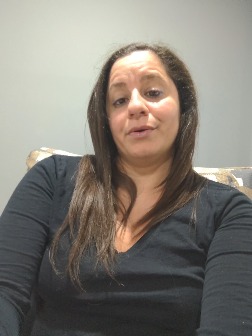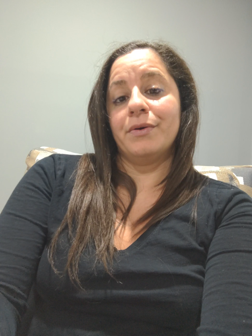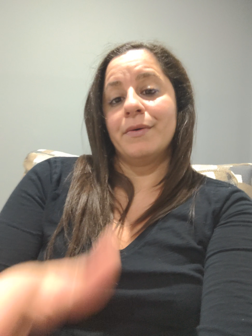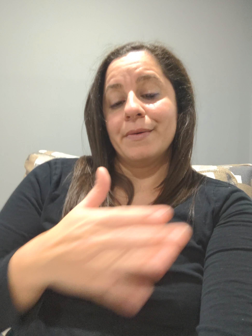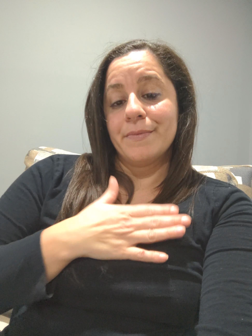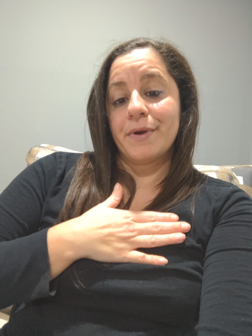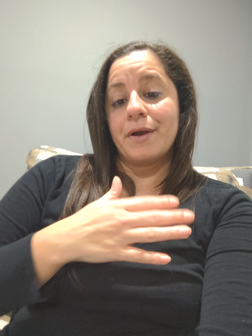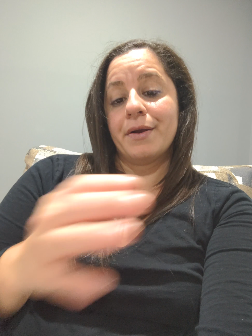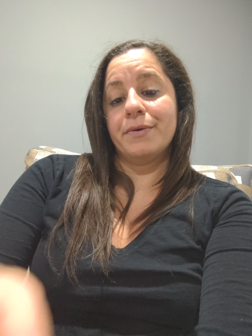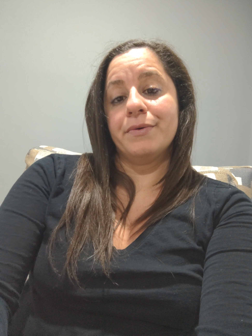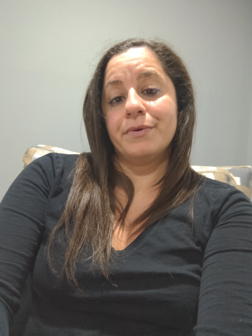my